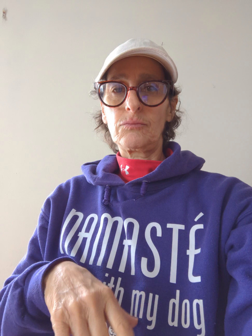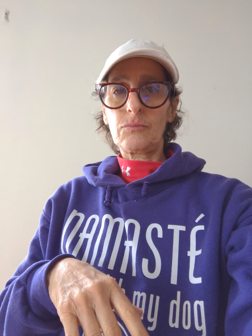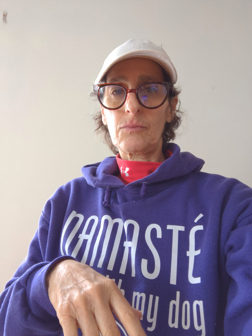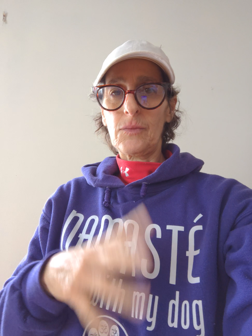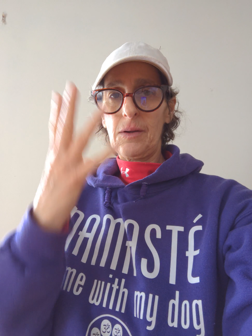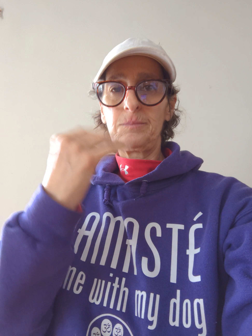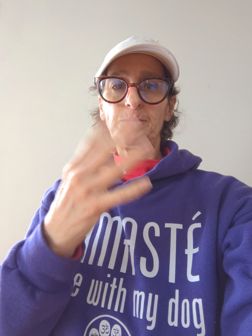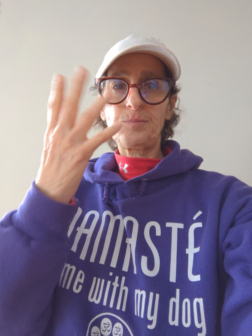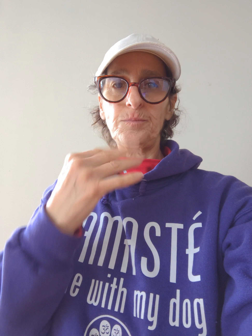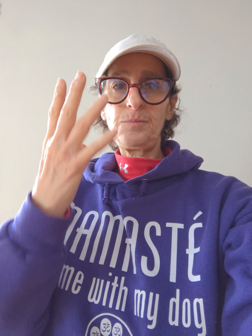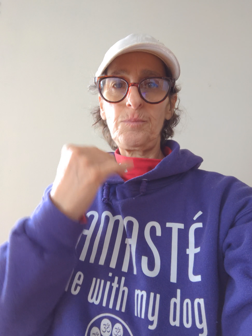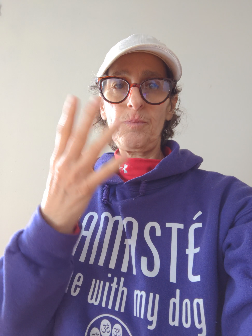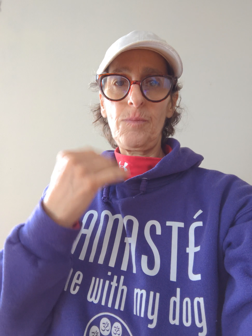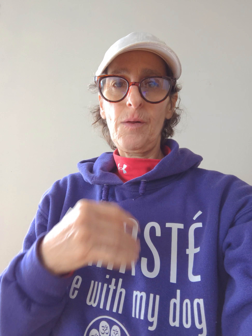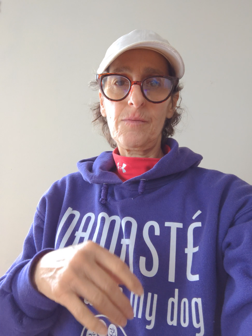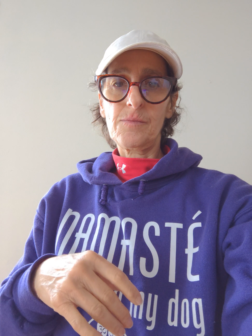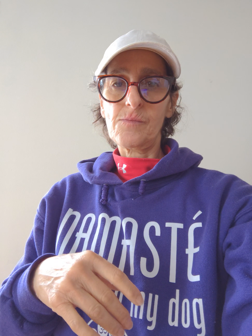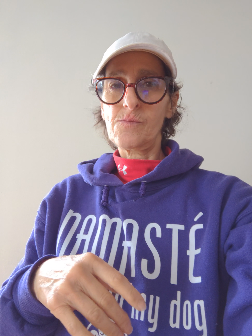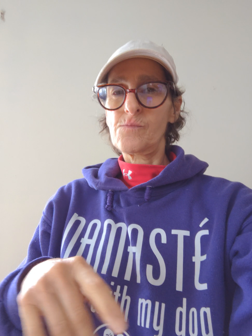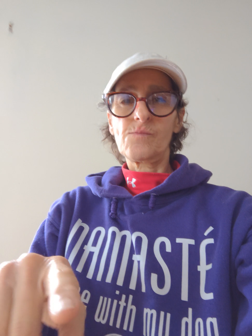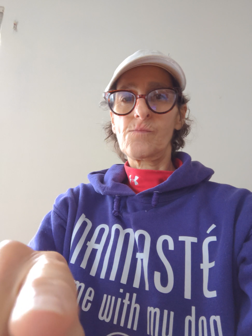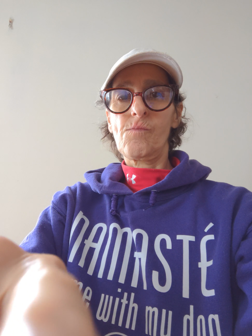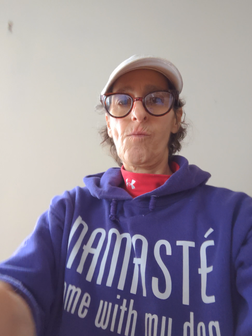sleepy